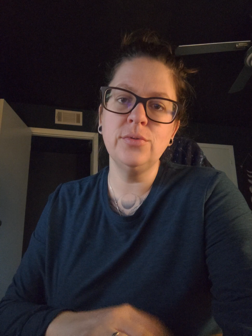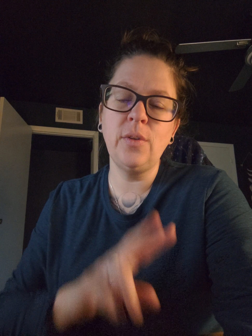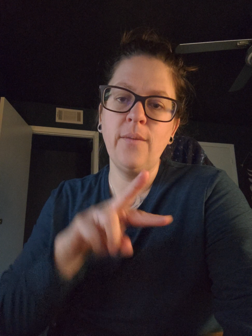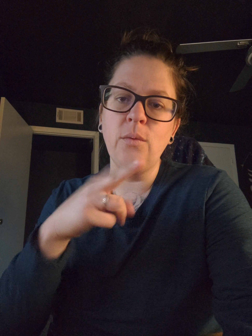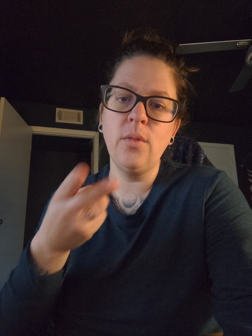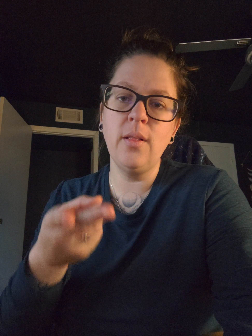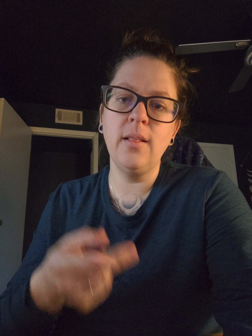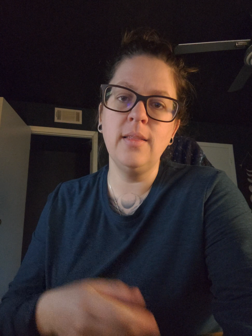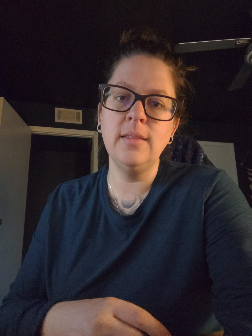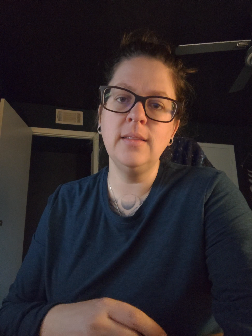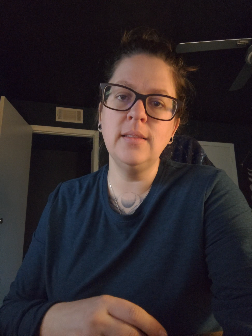fall